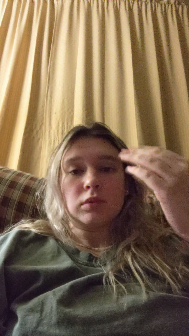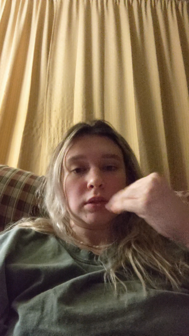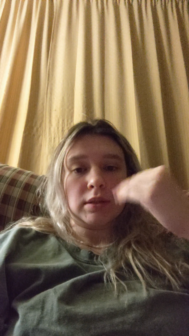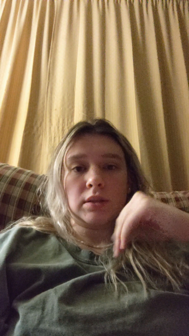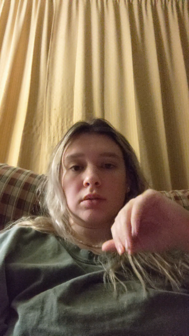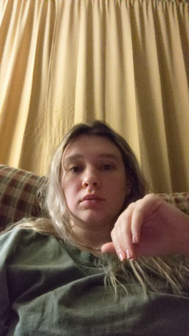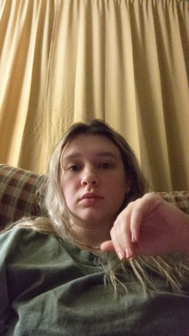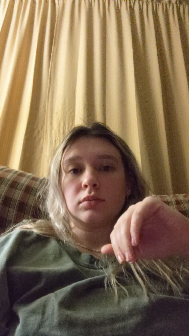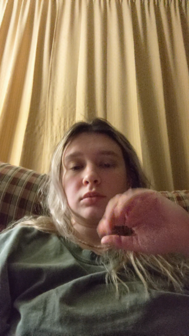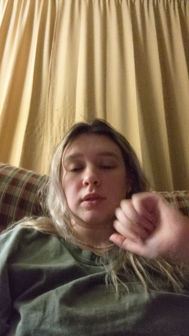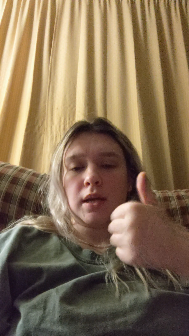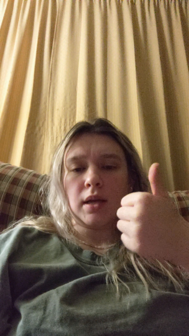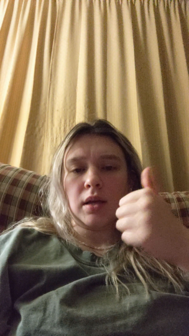how